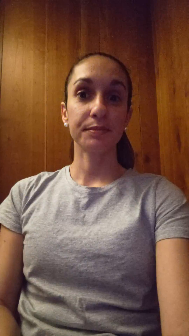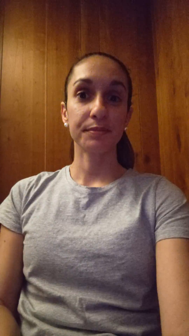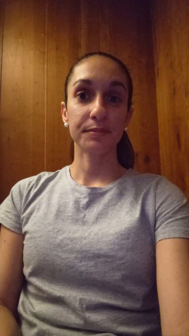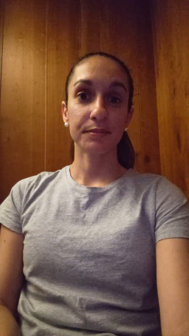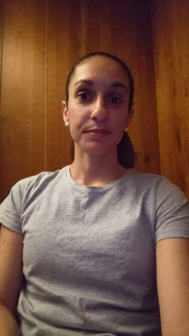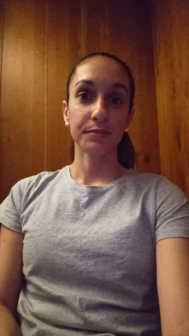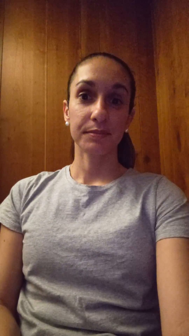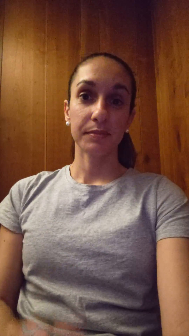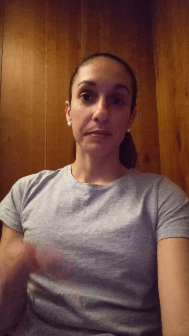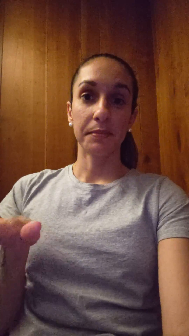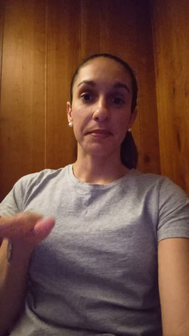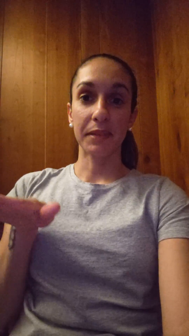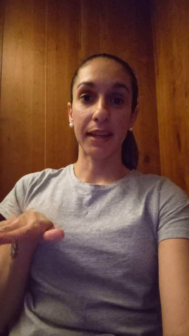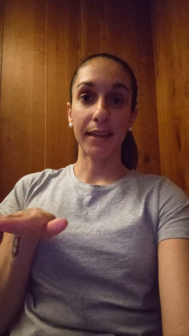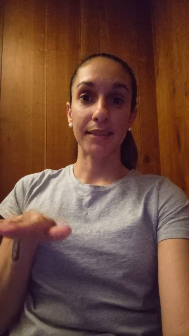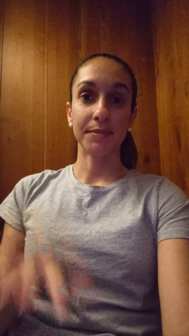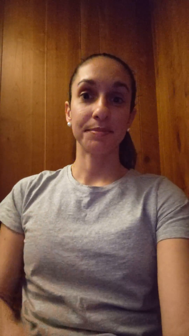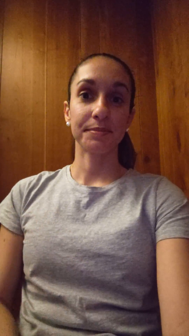penguin